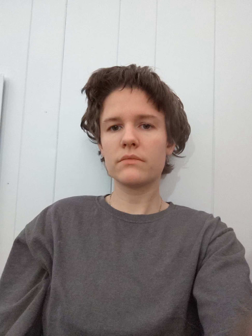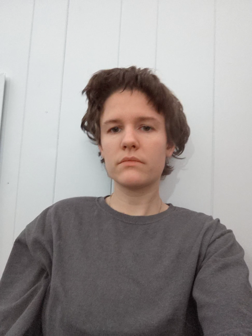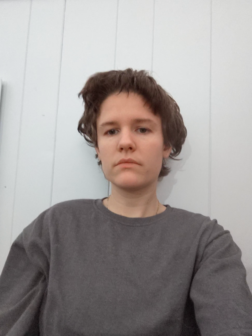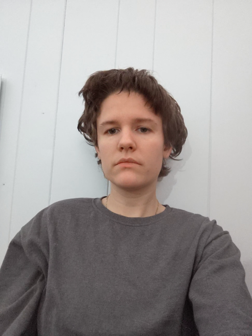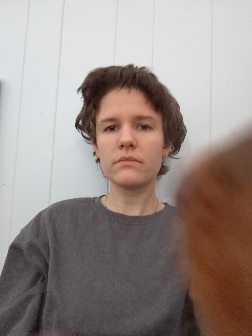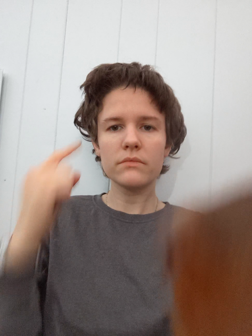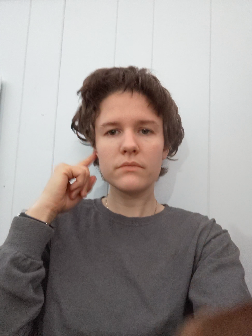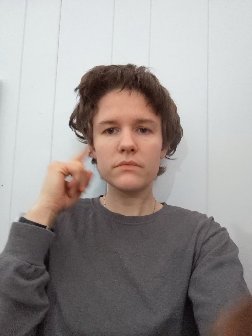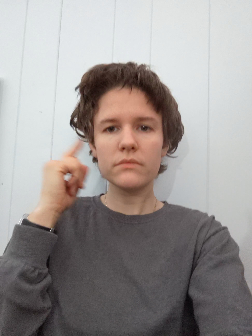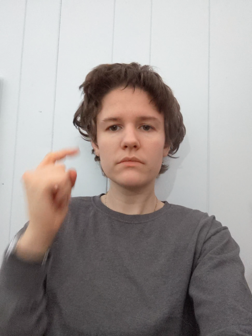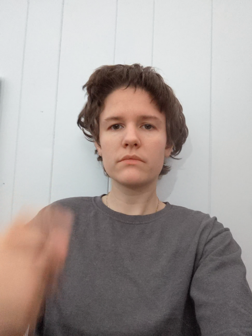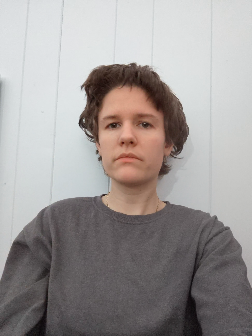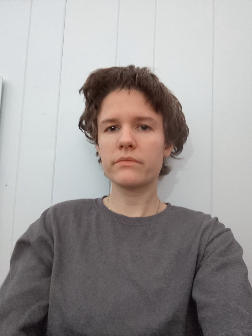ear